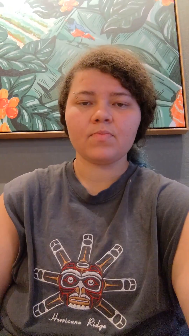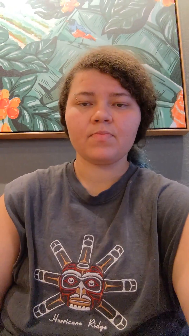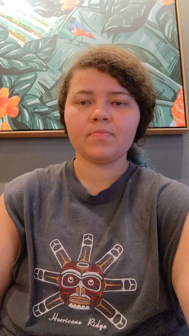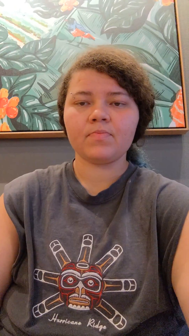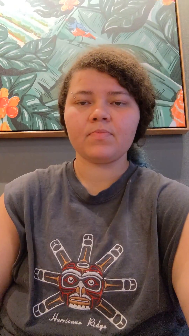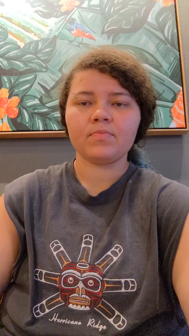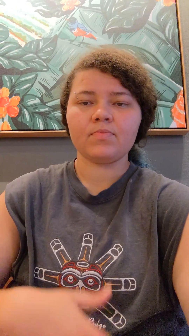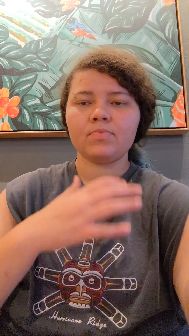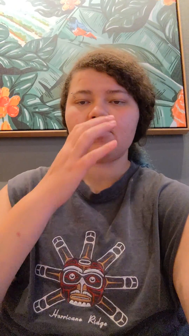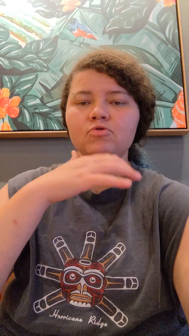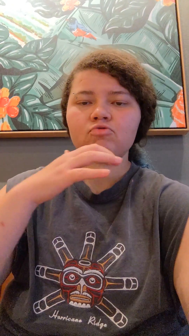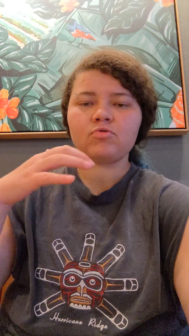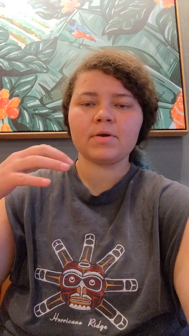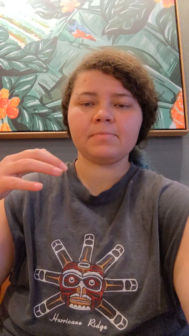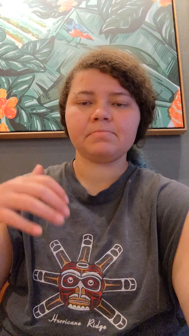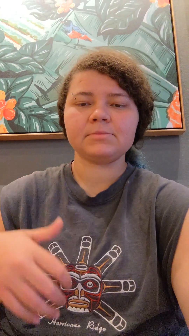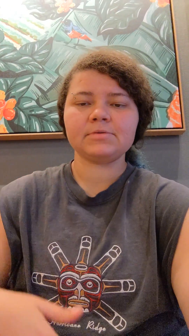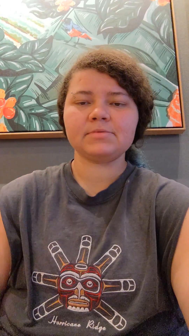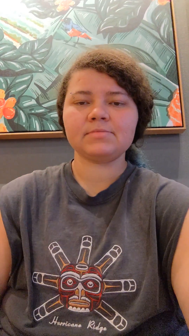grapes